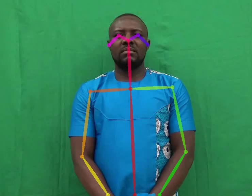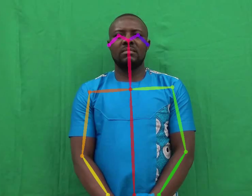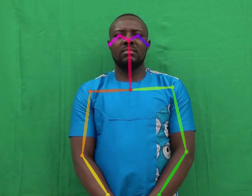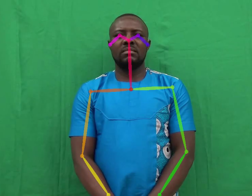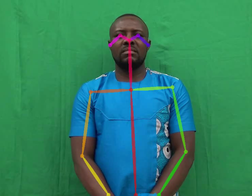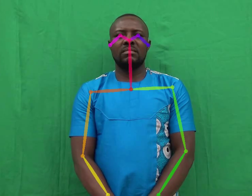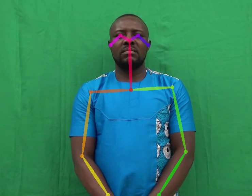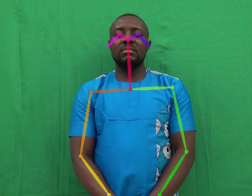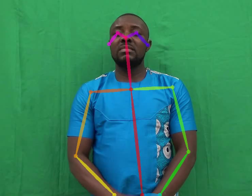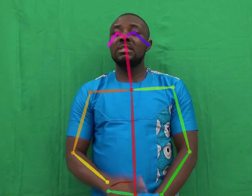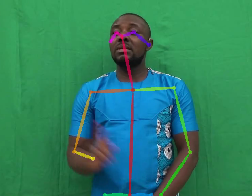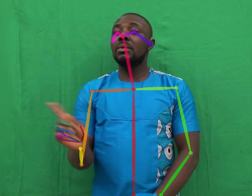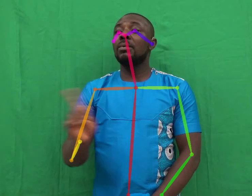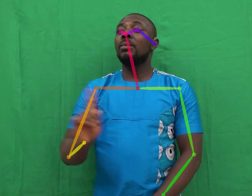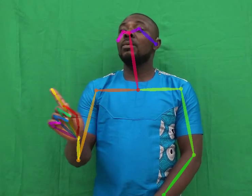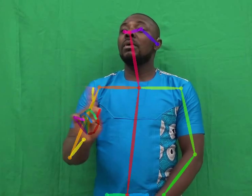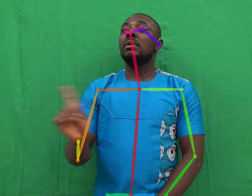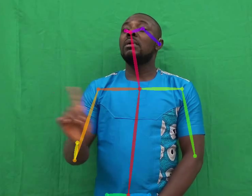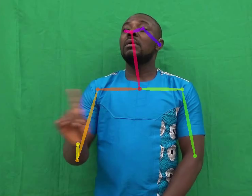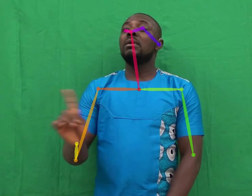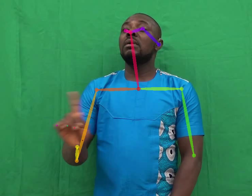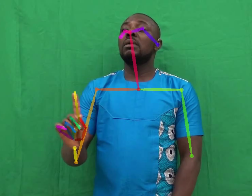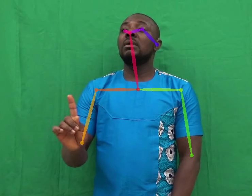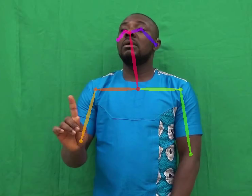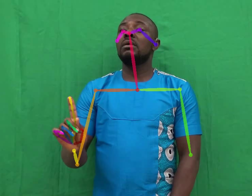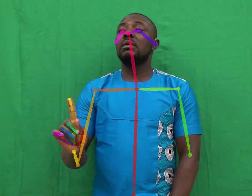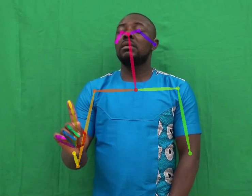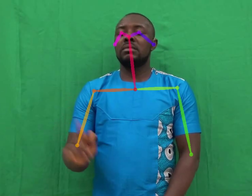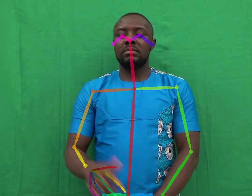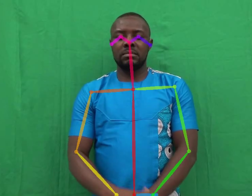where